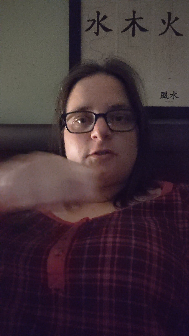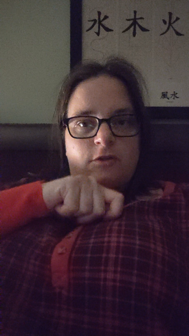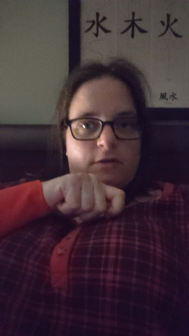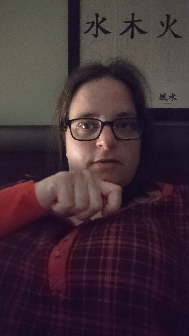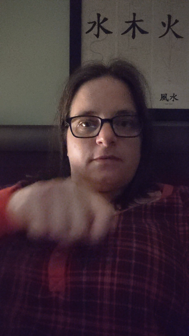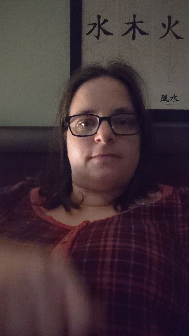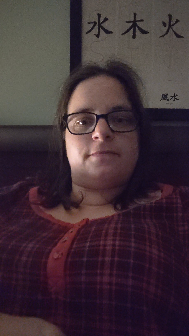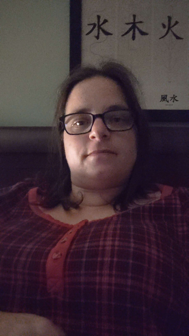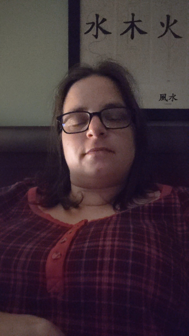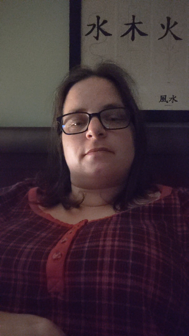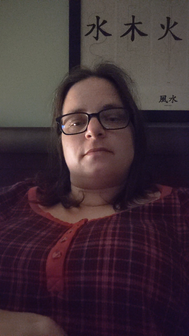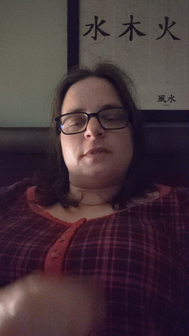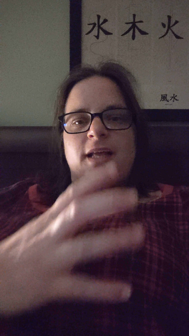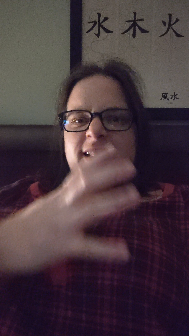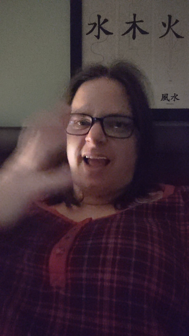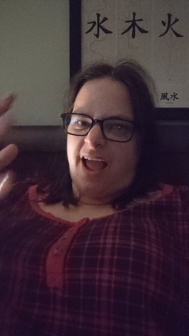a lot